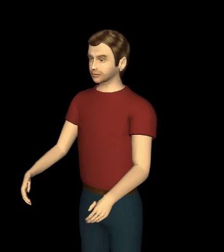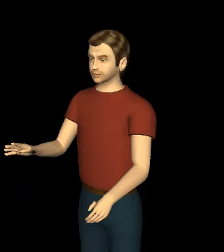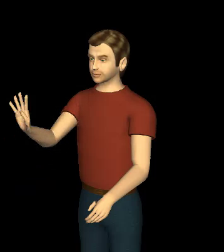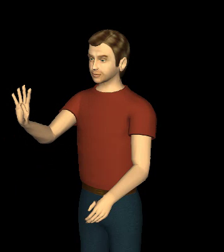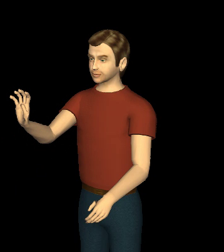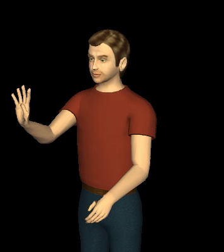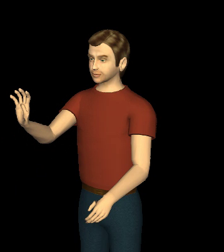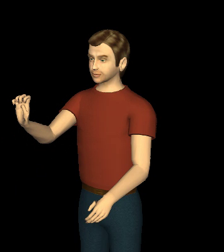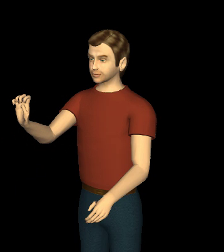40